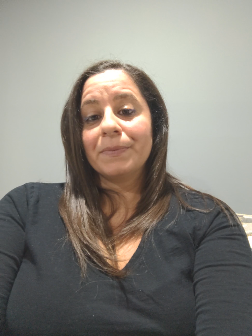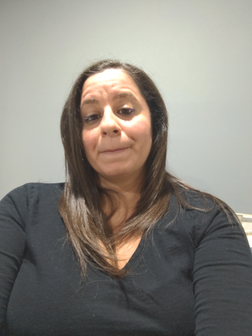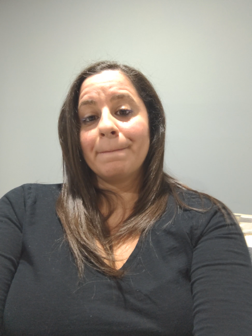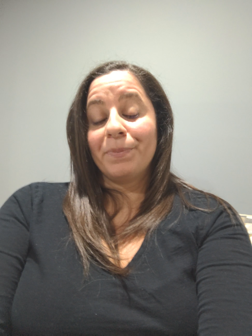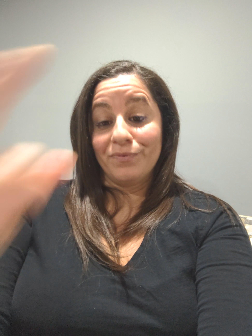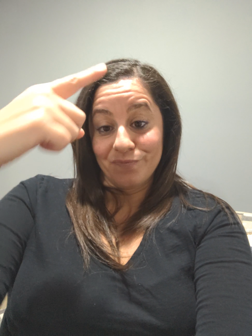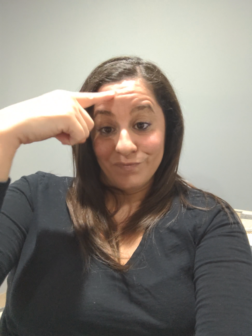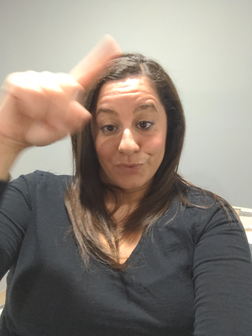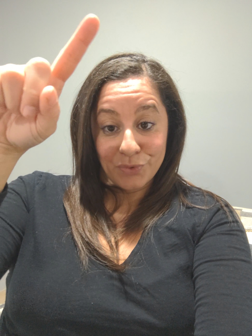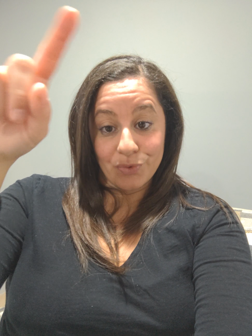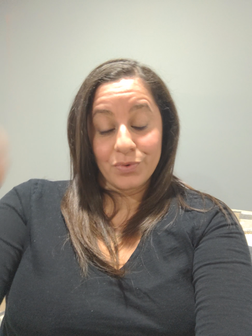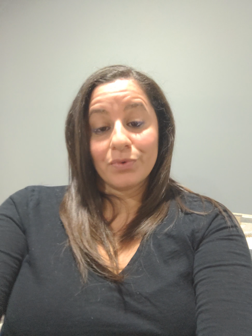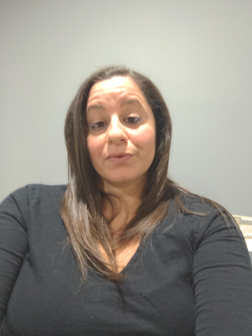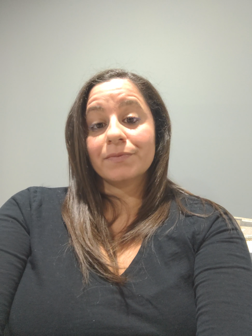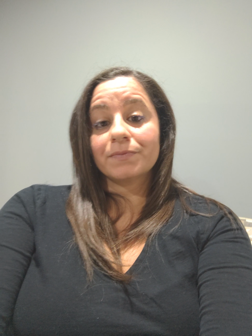for